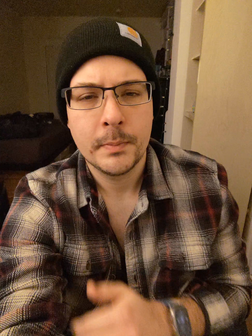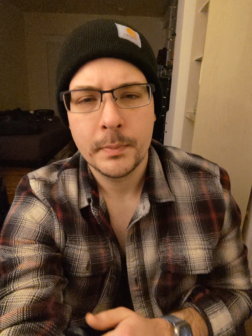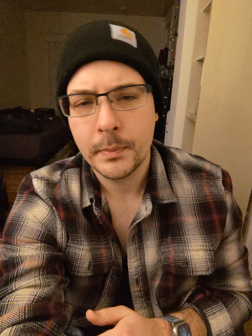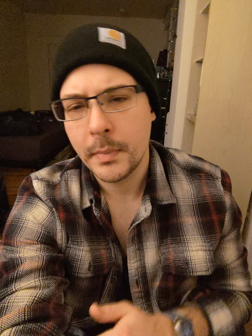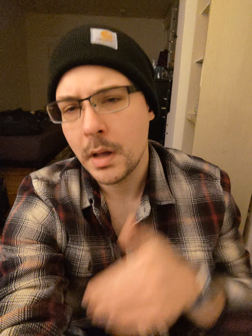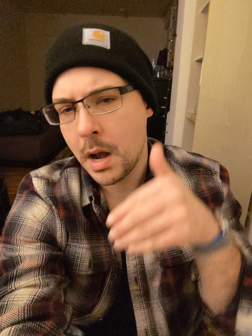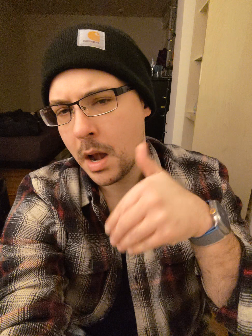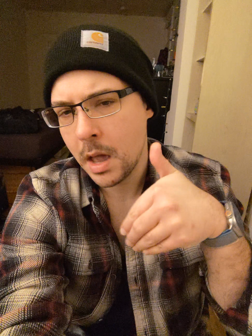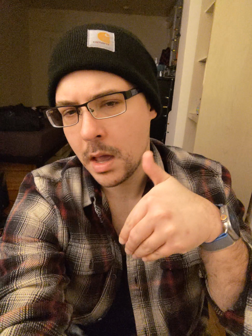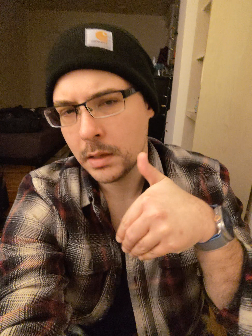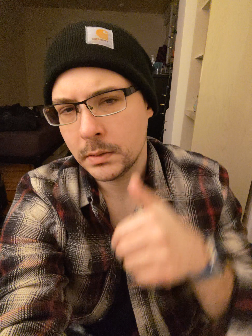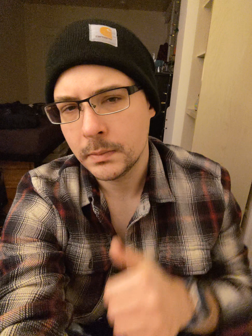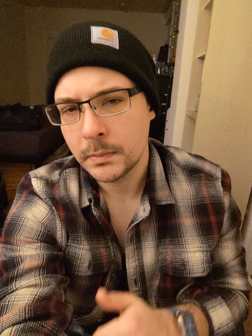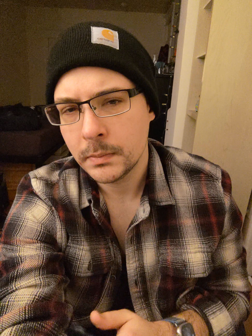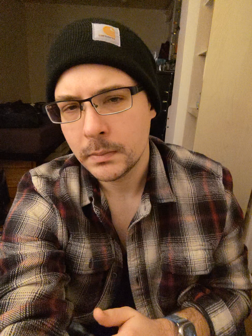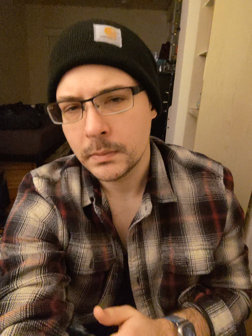night